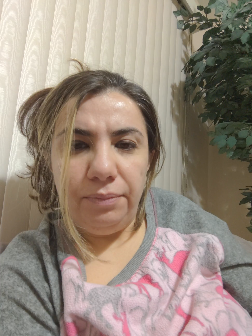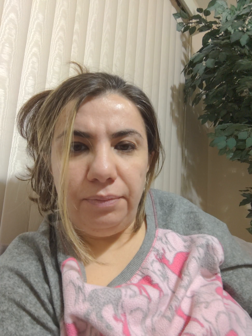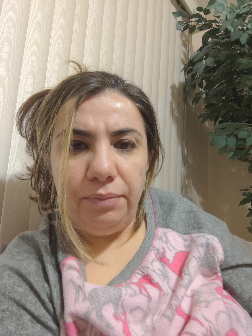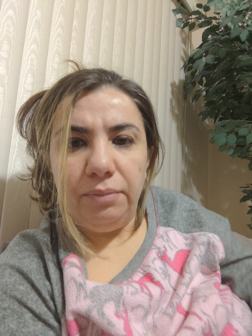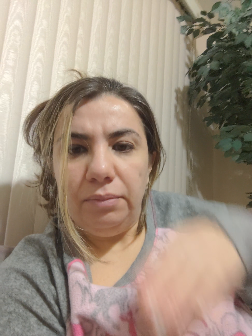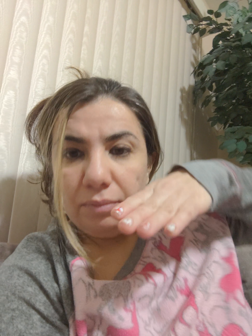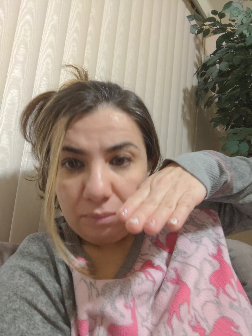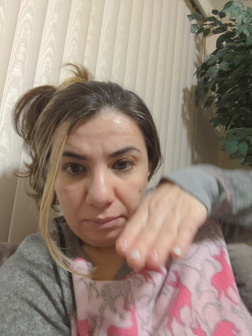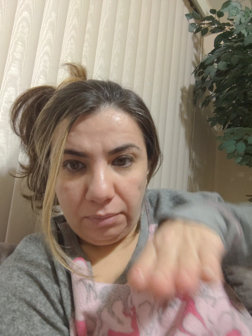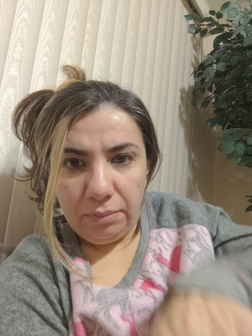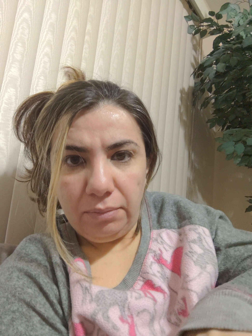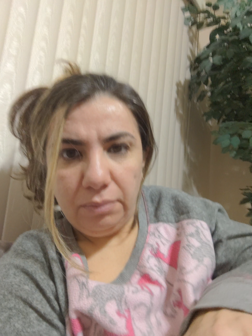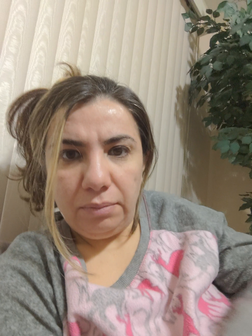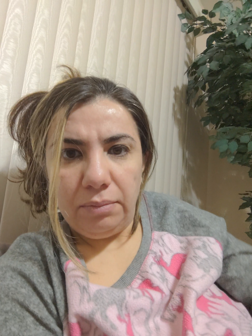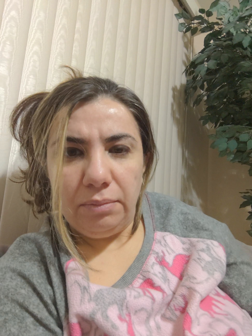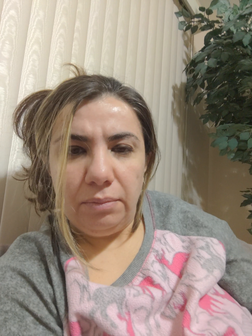into